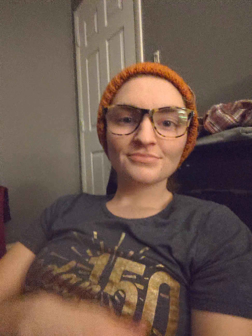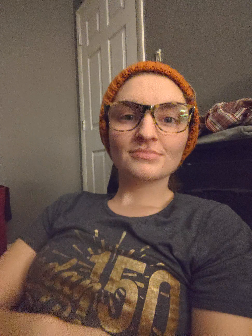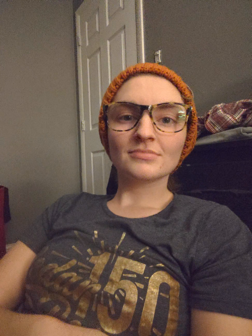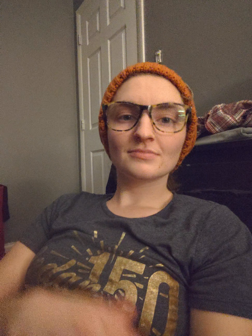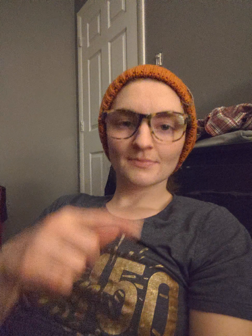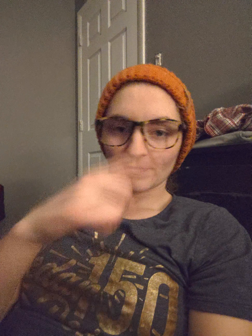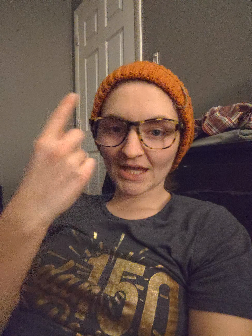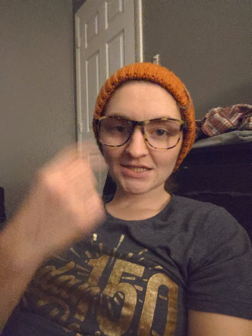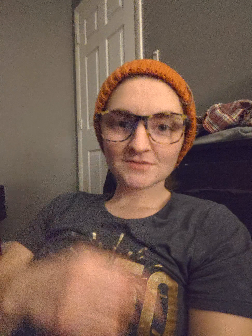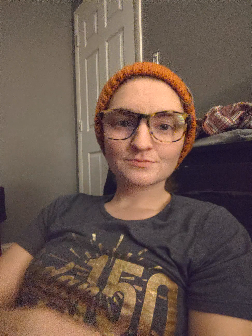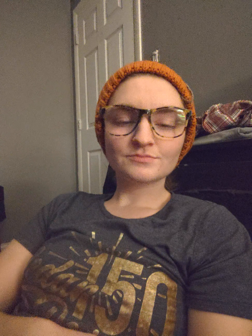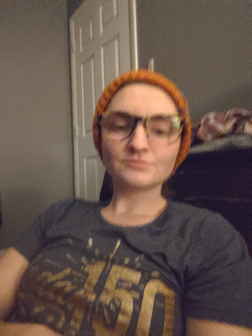black